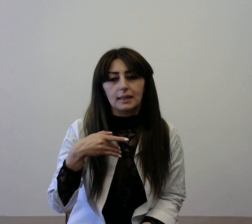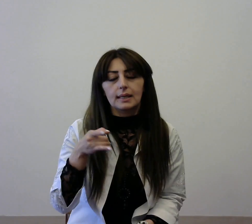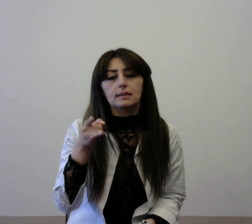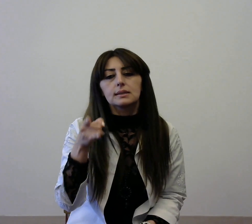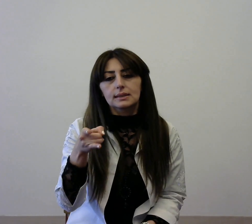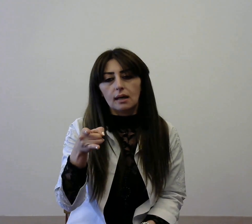taksi